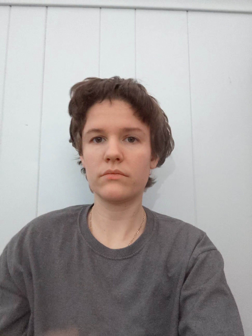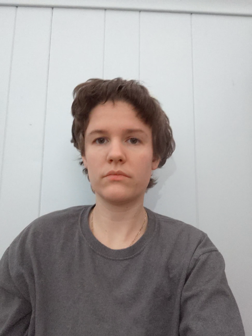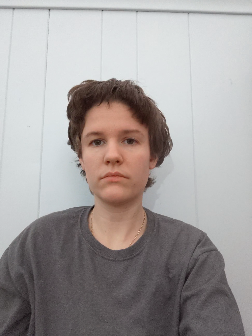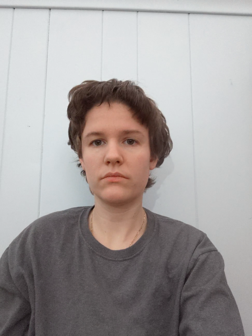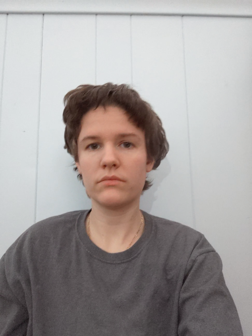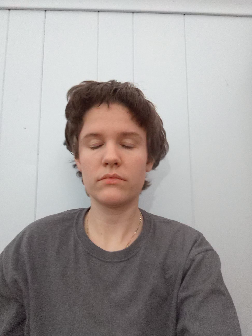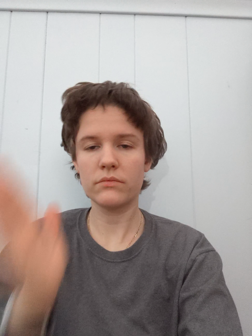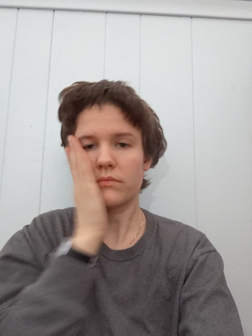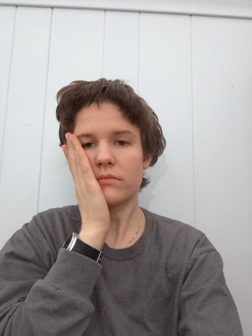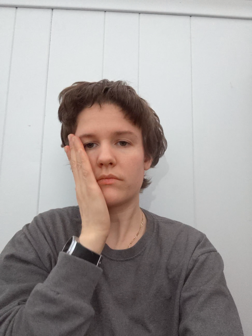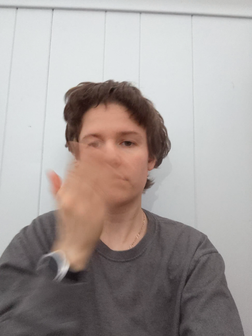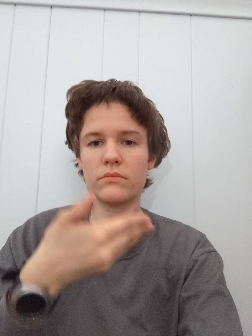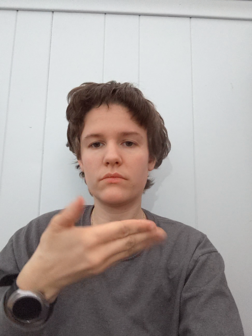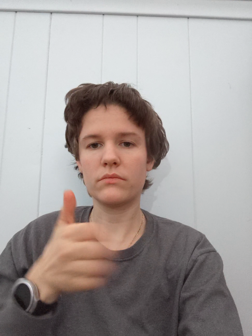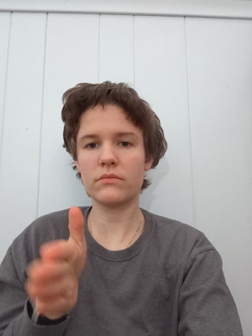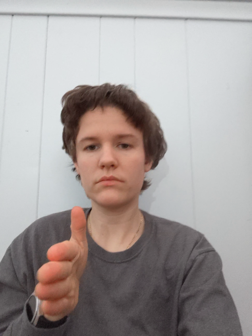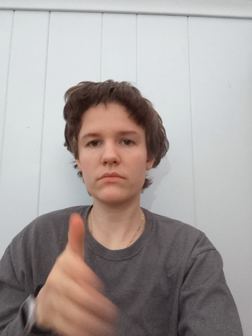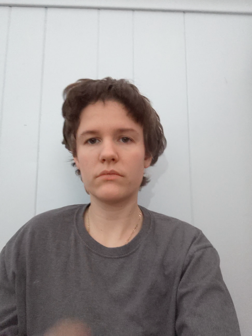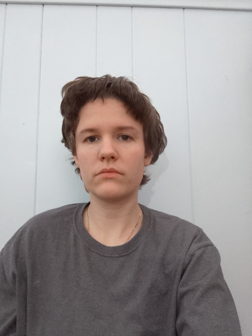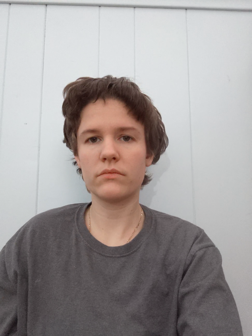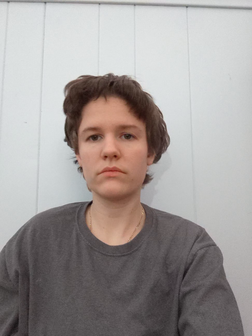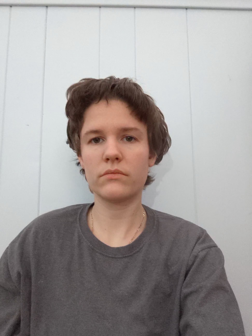bedroom